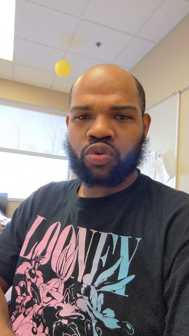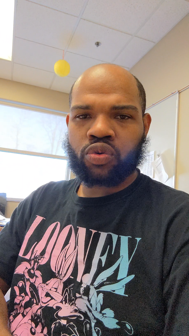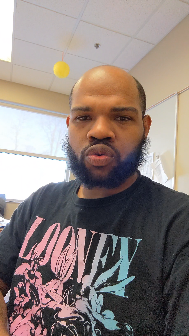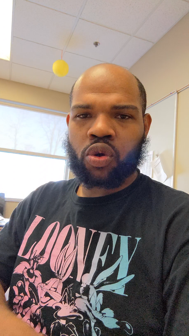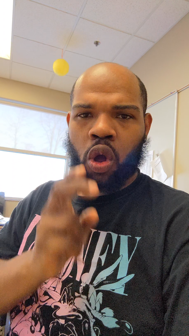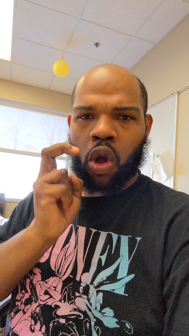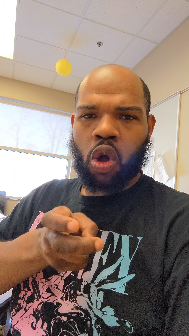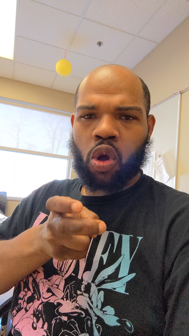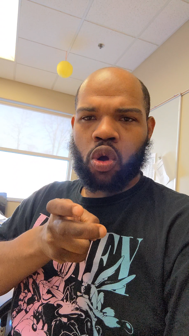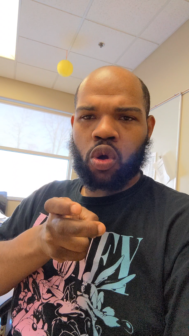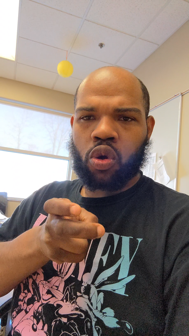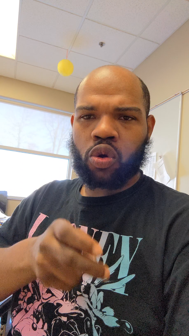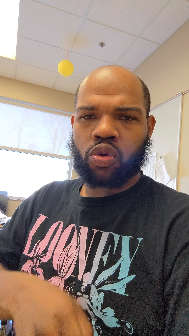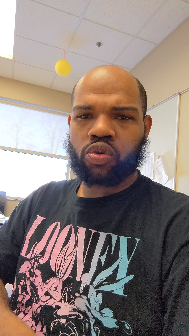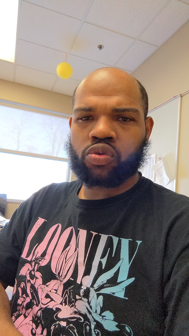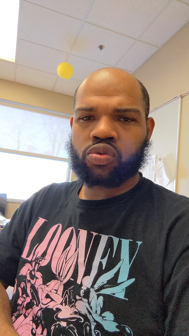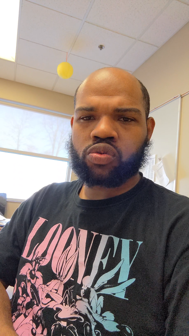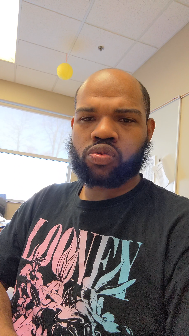hard